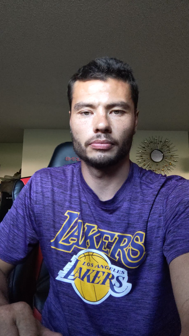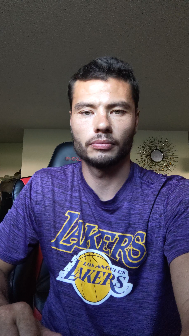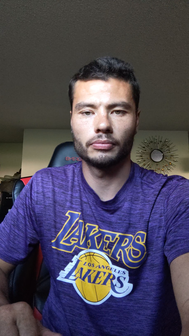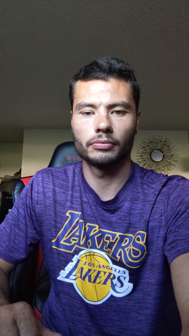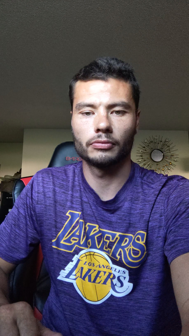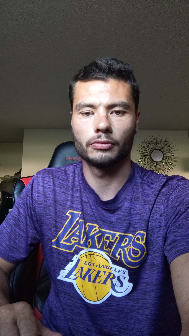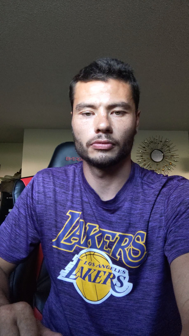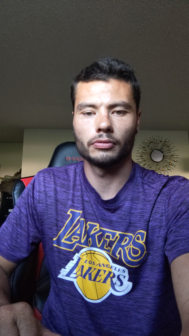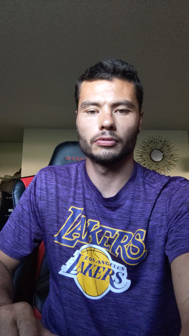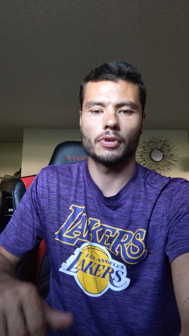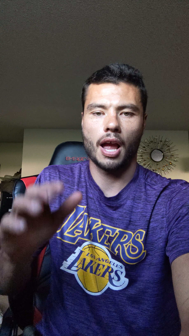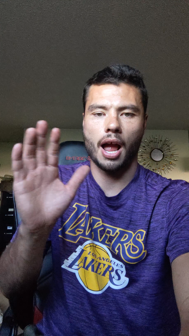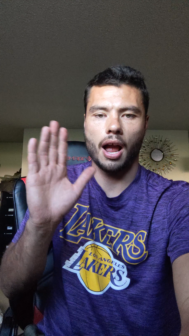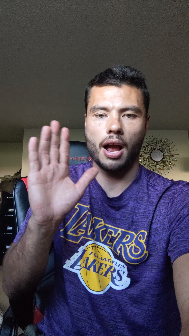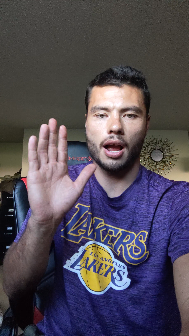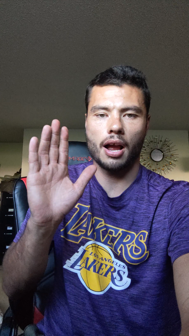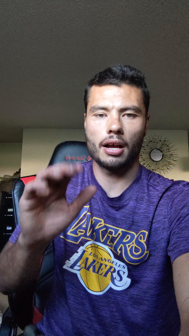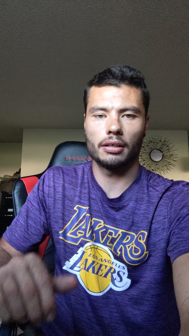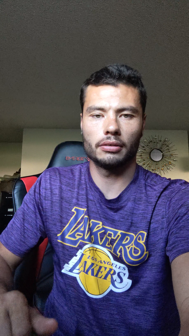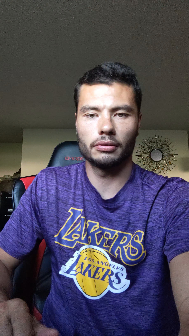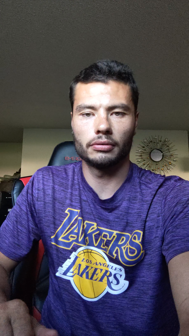hi